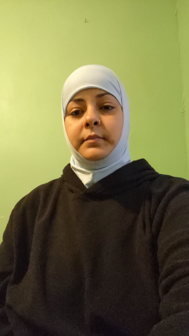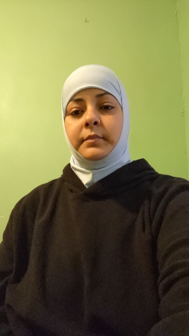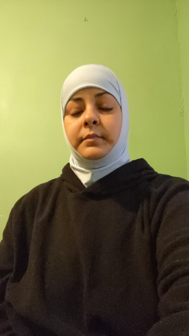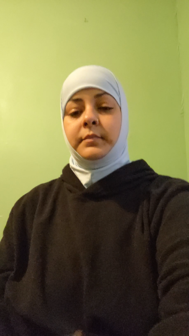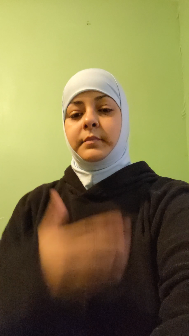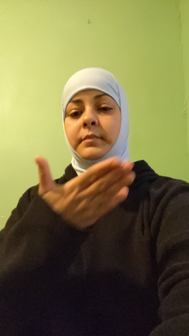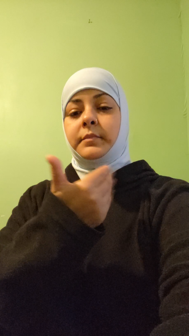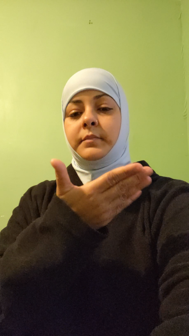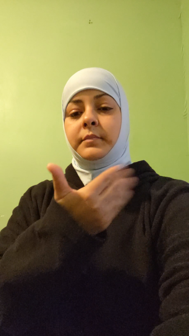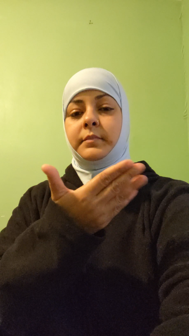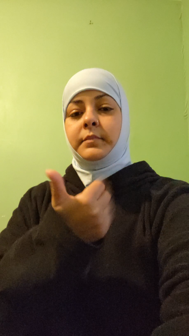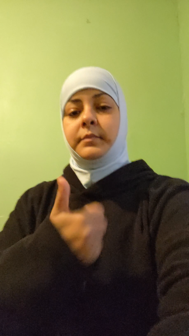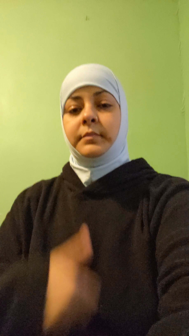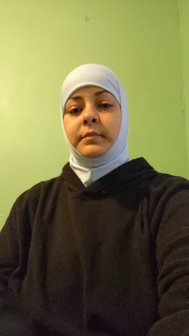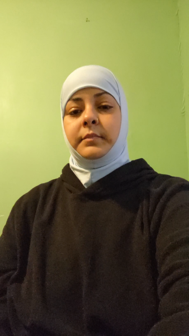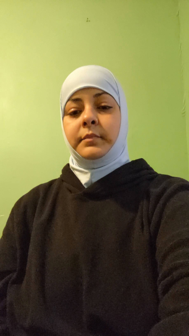butterfly